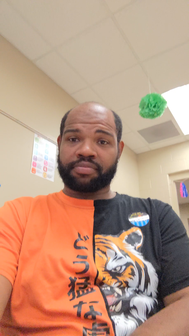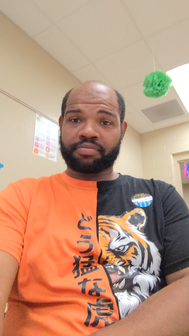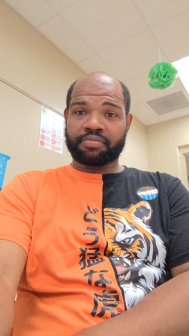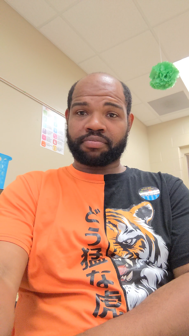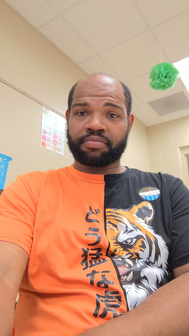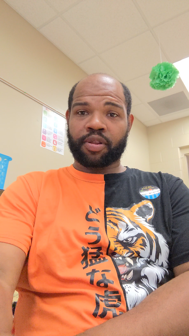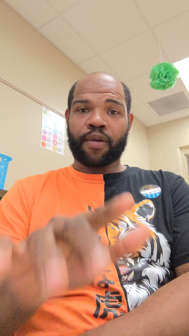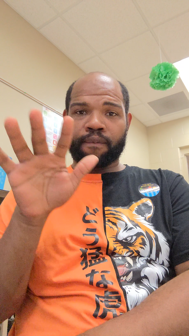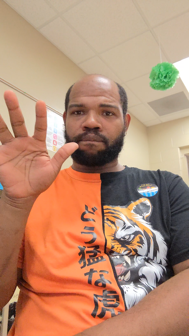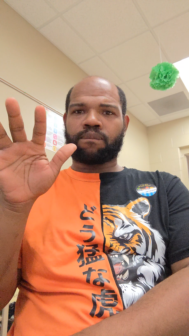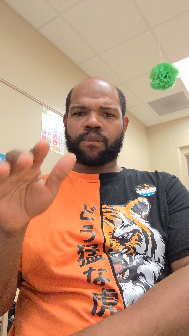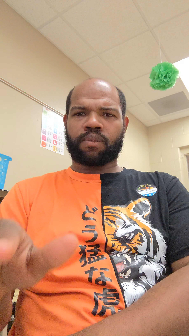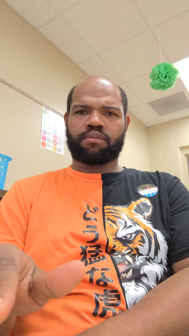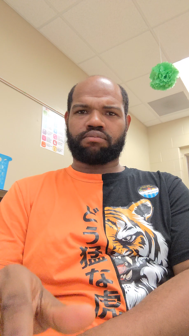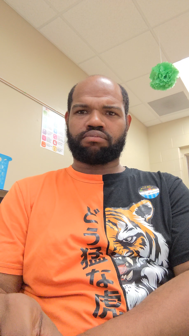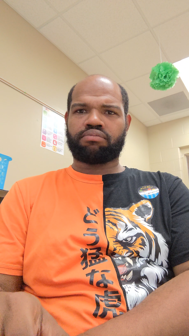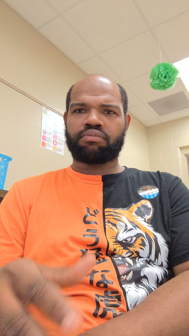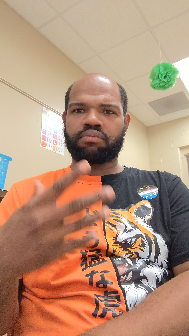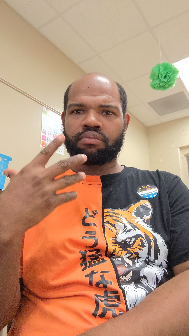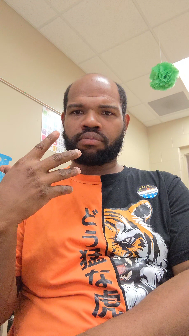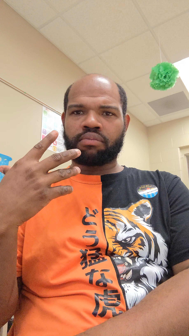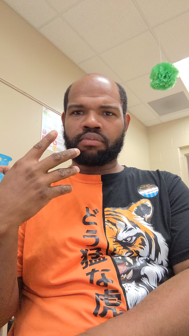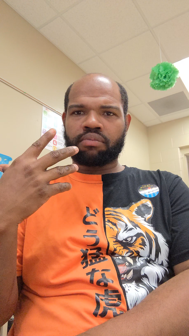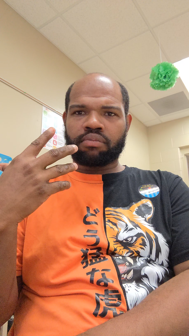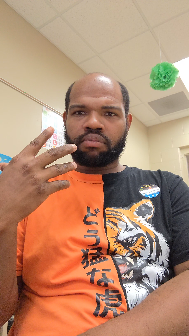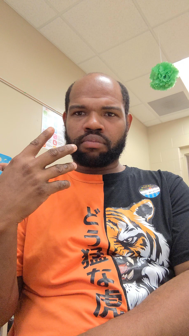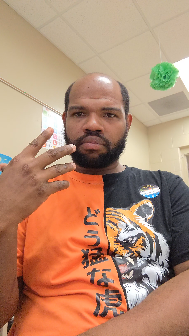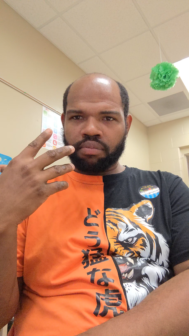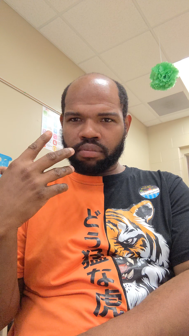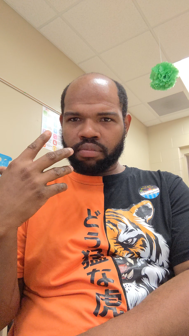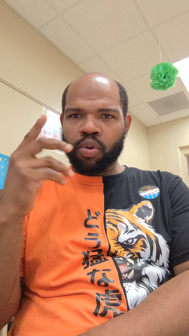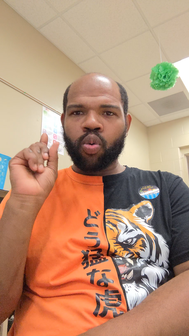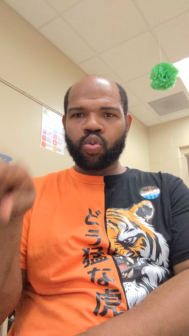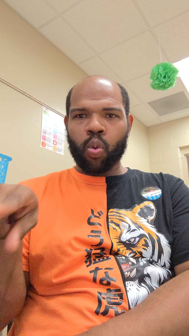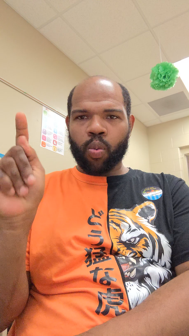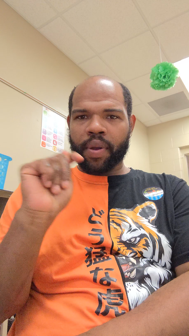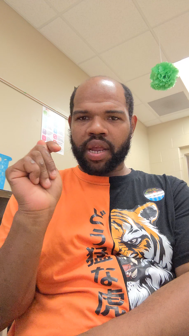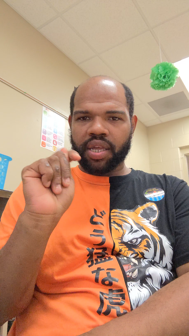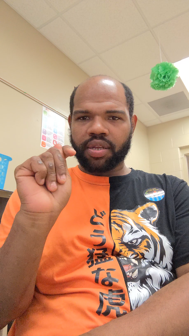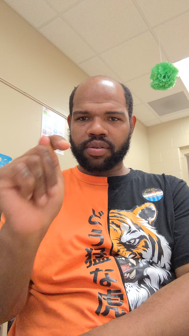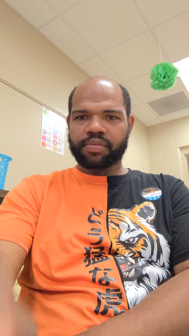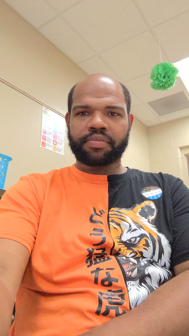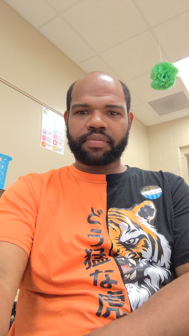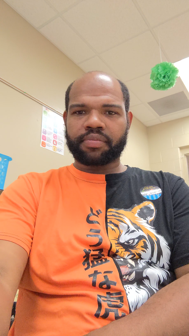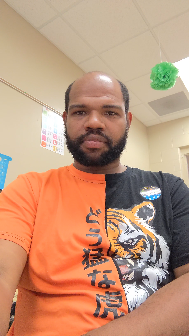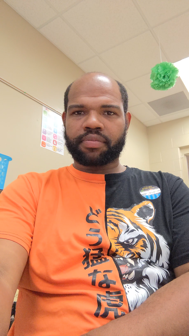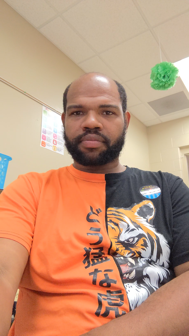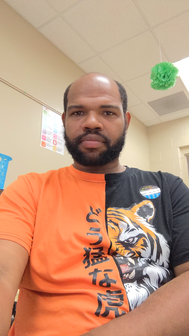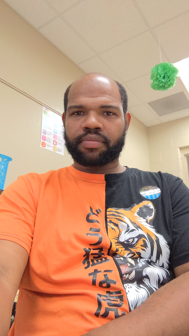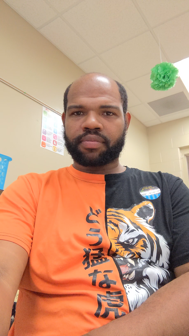go potty